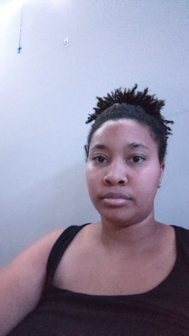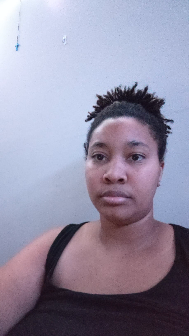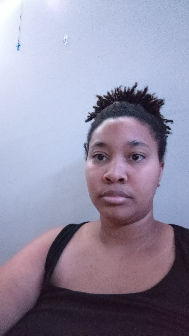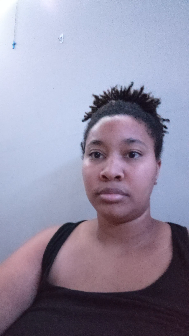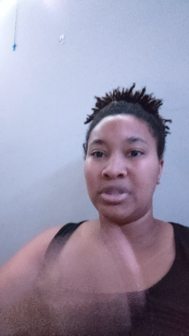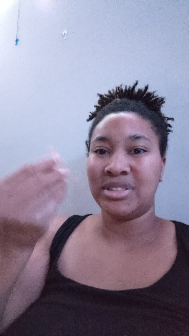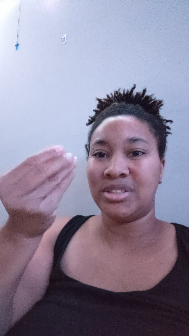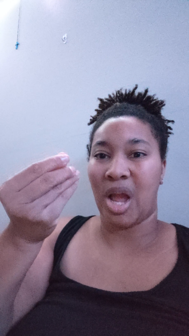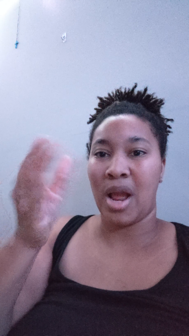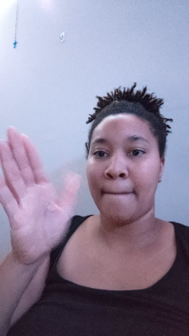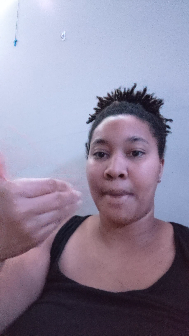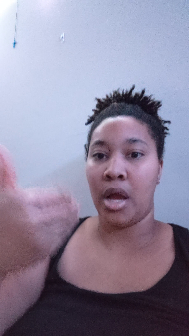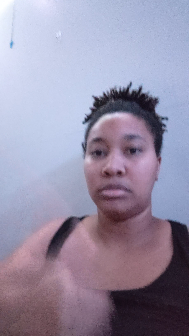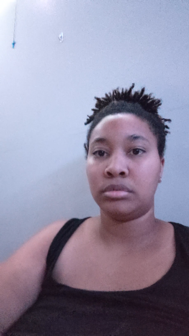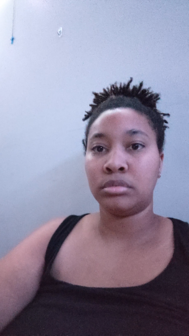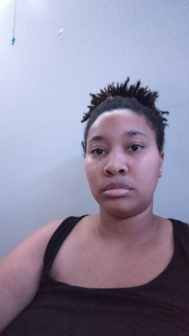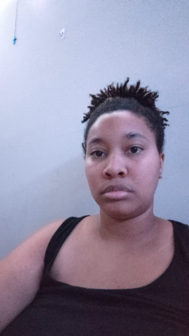sandbox